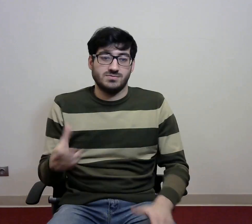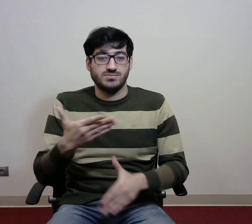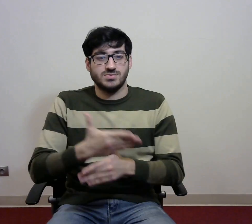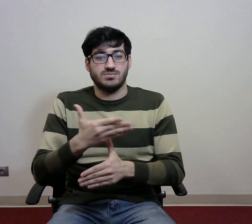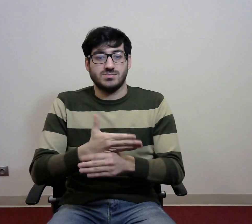kömək